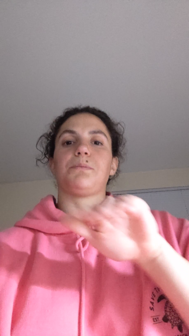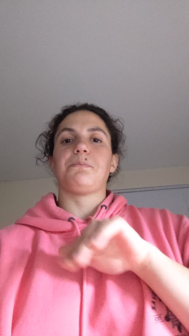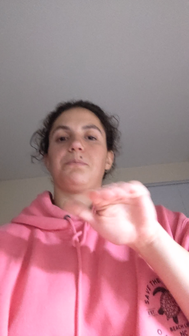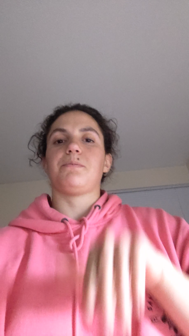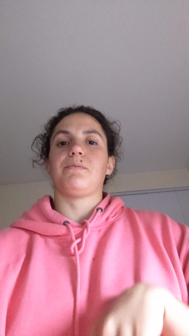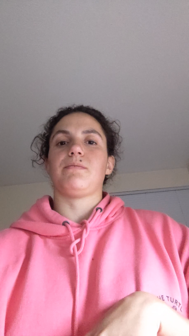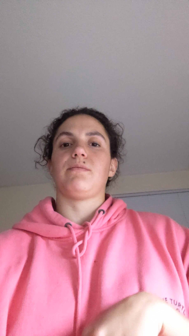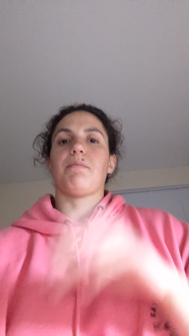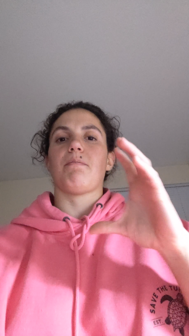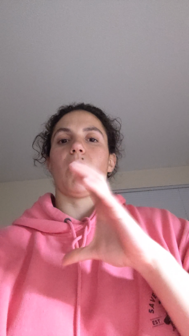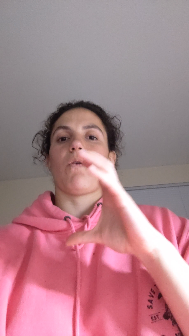ball